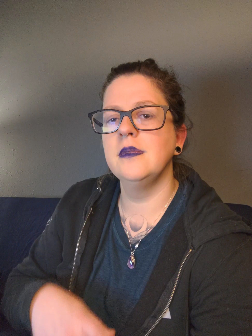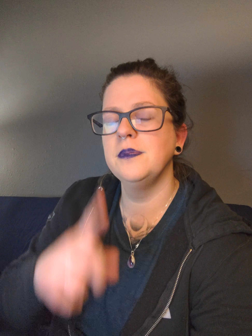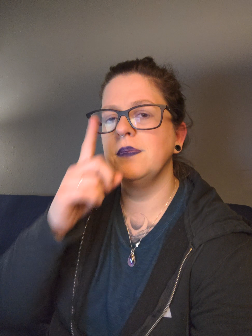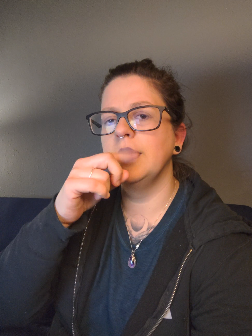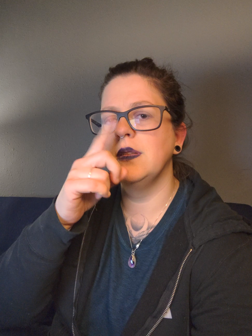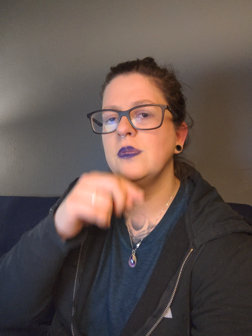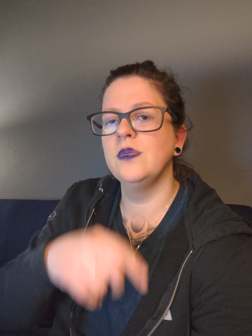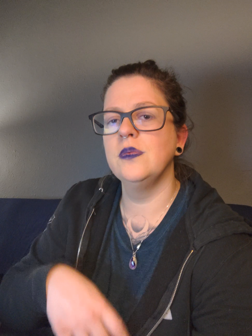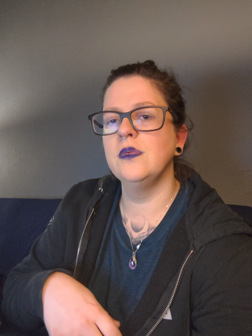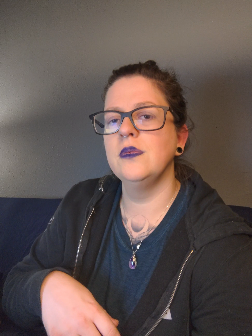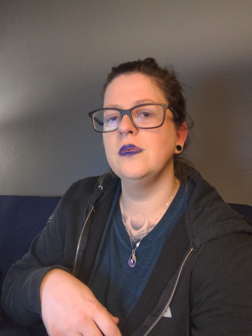mouse